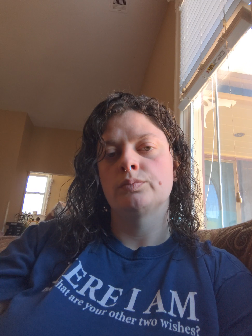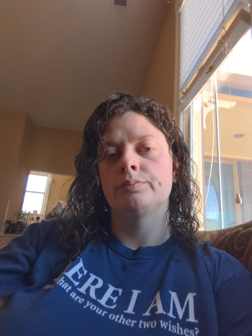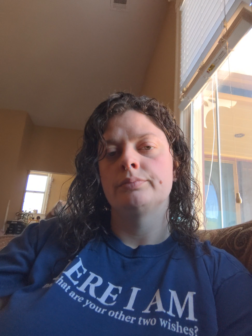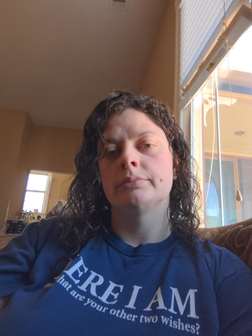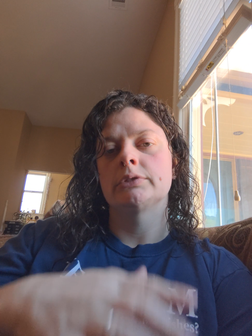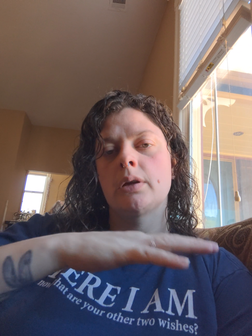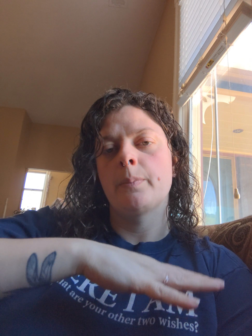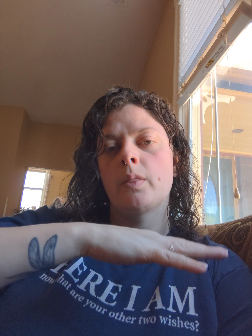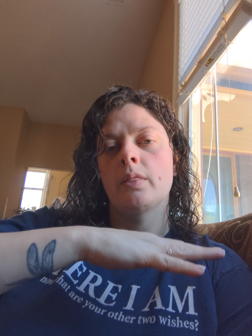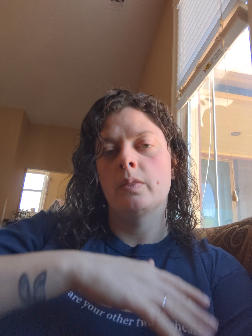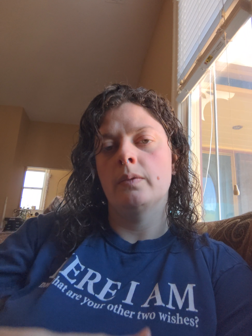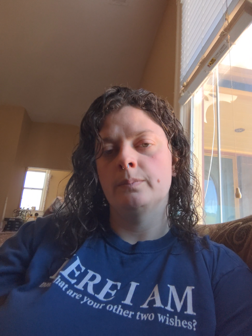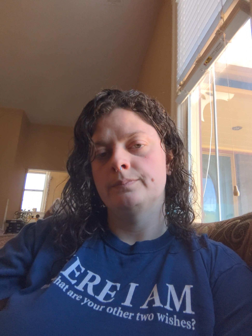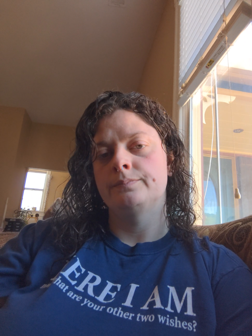table